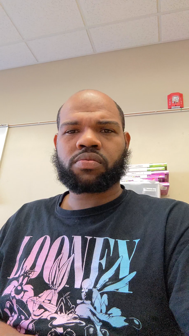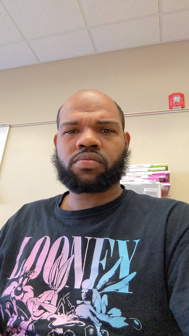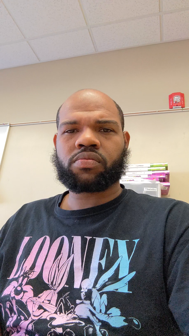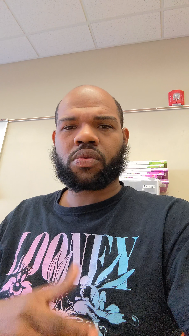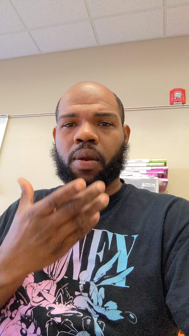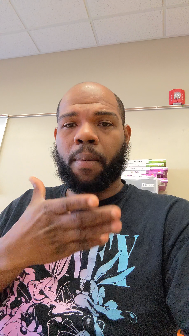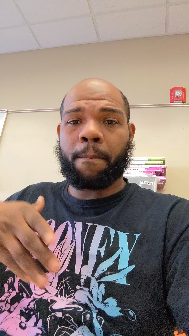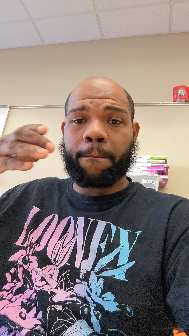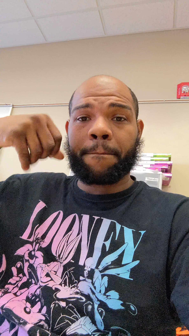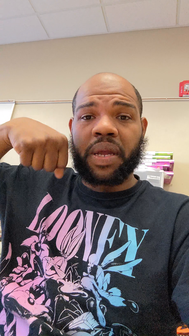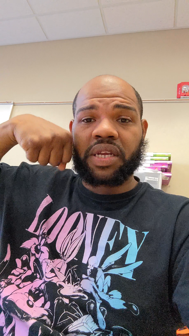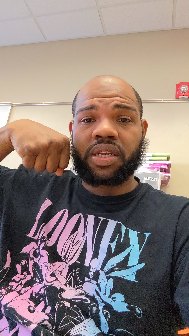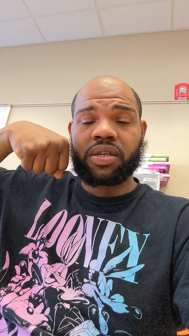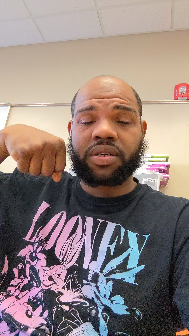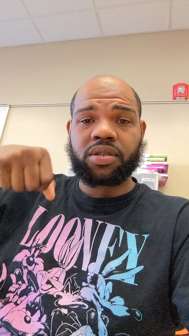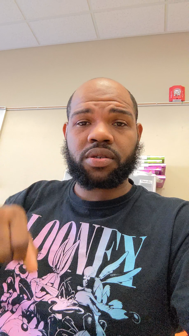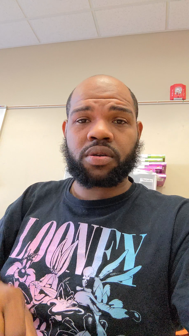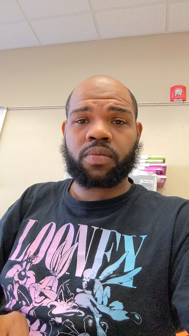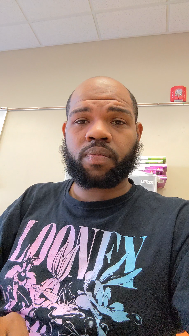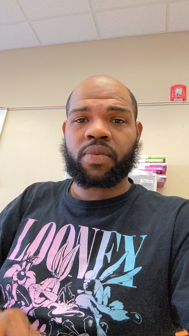bucket